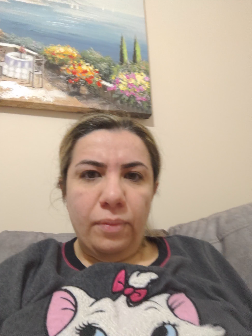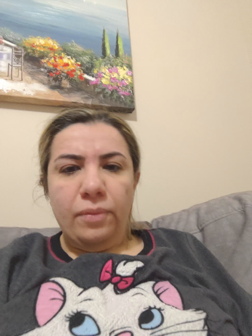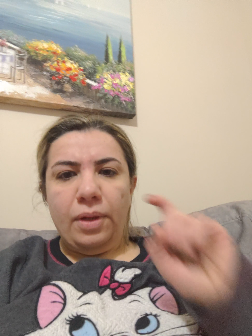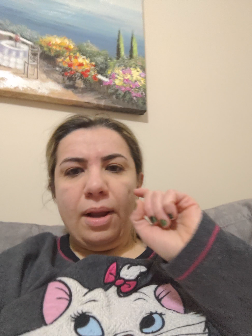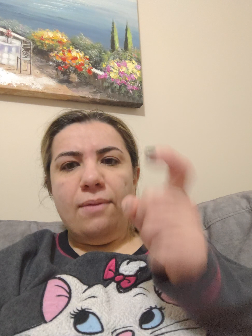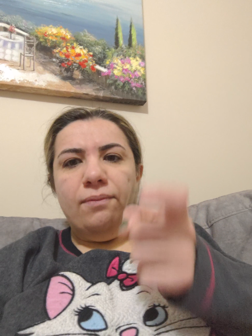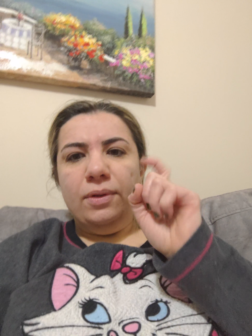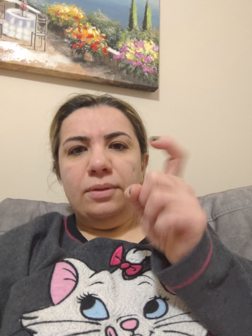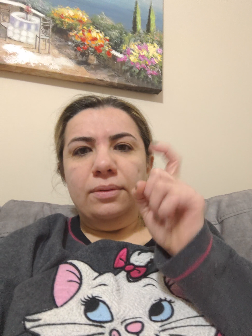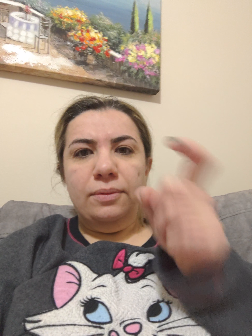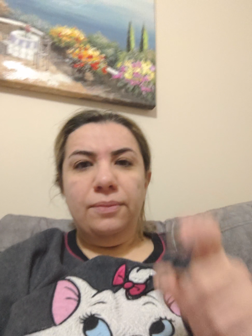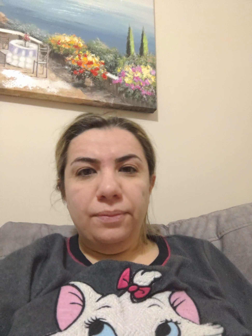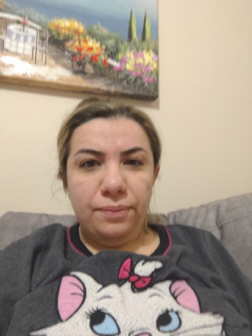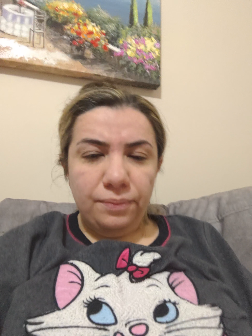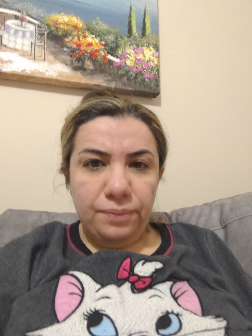gift